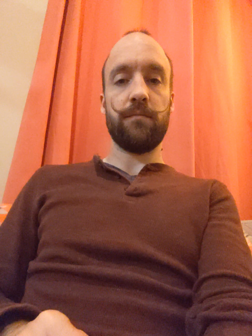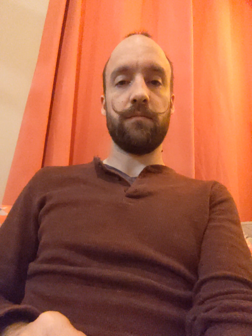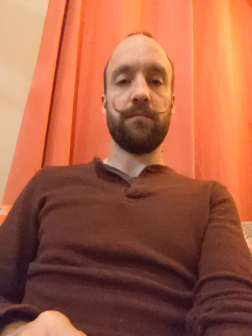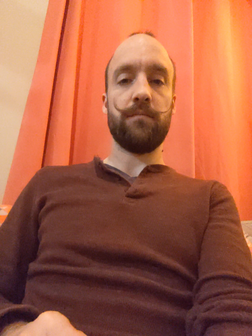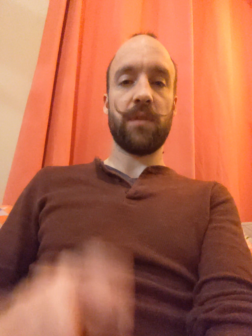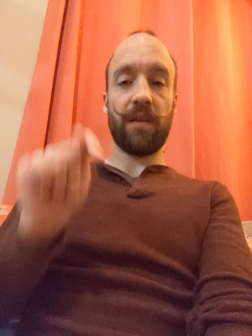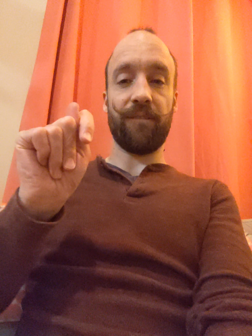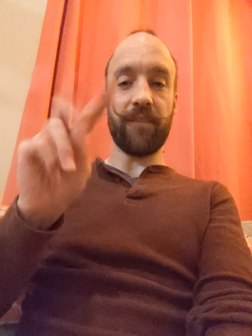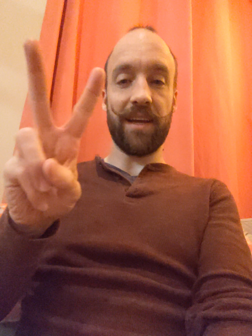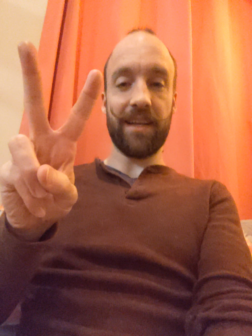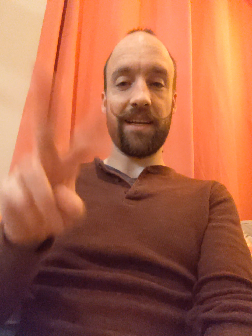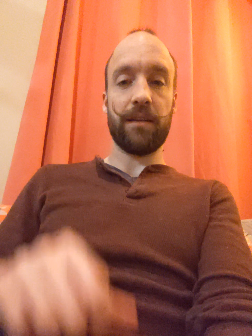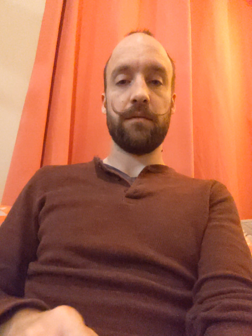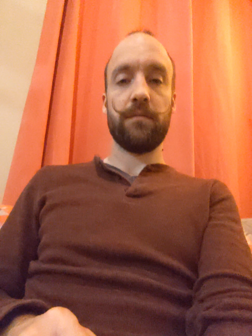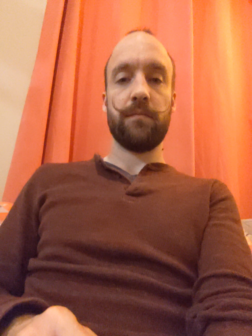TV